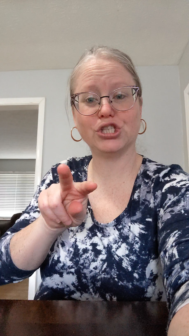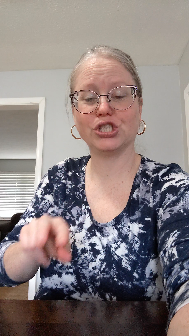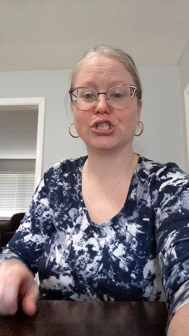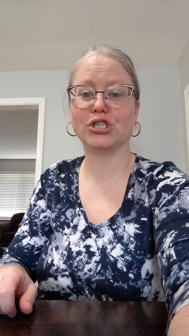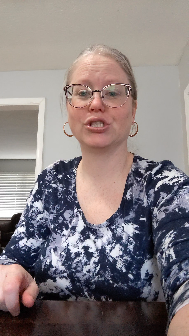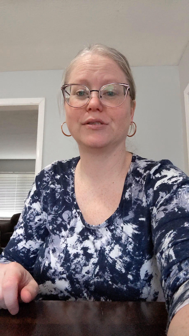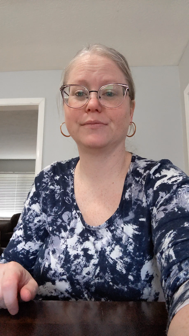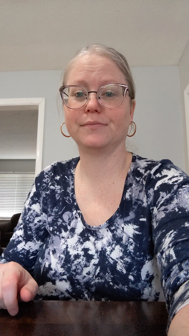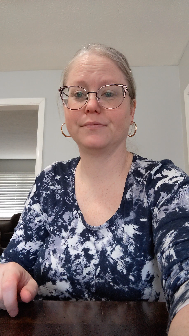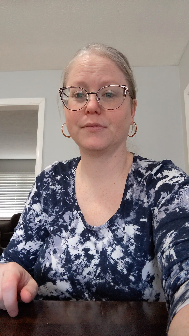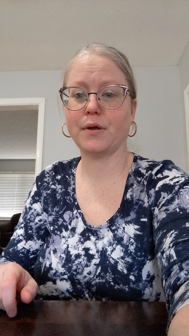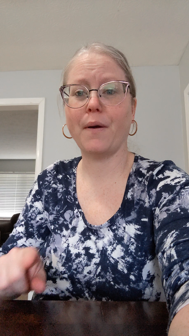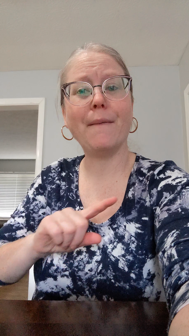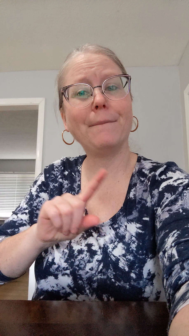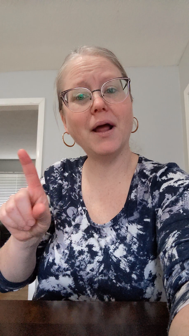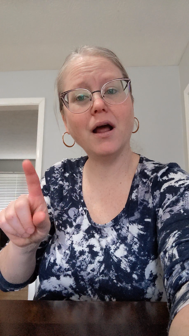but